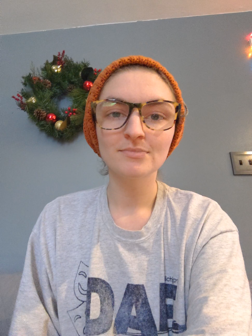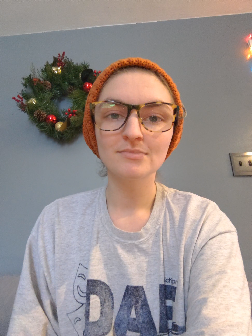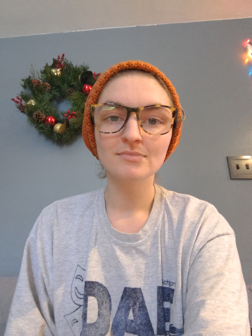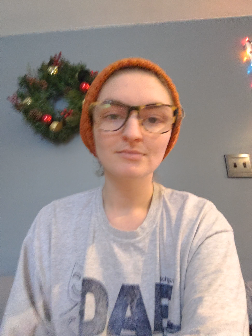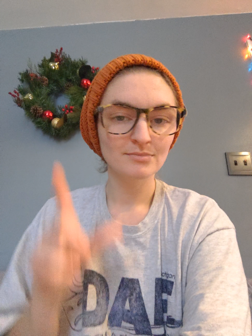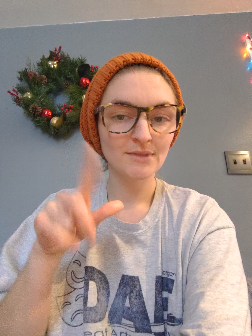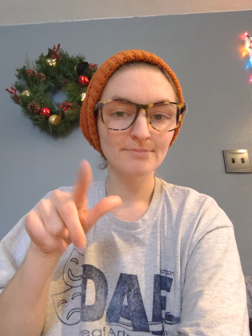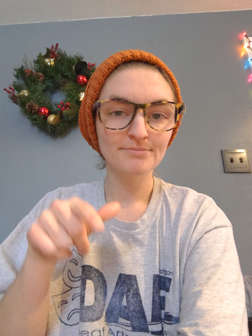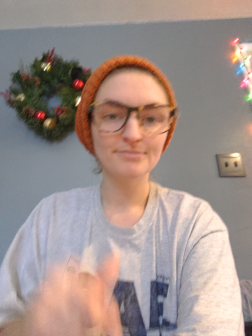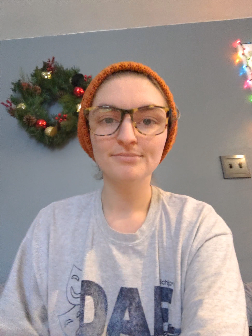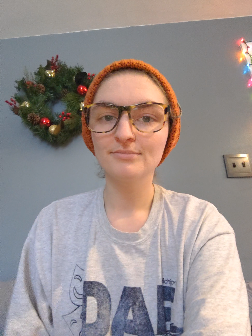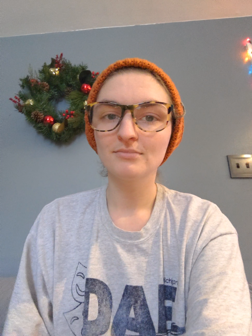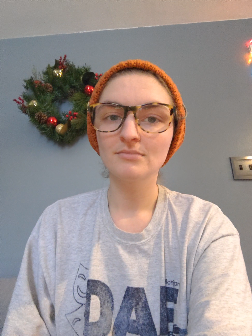later